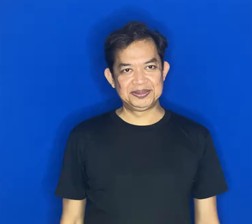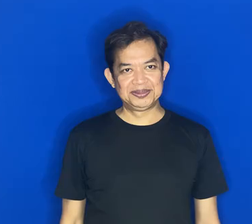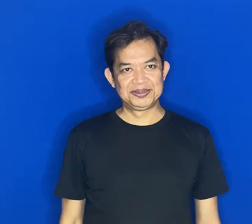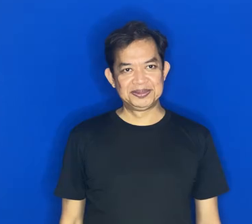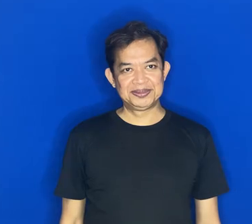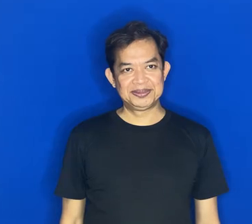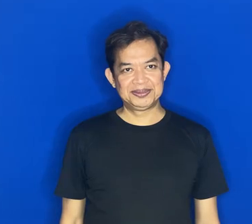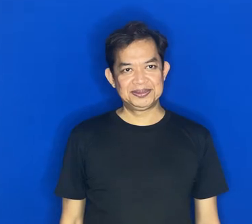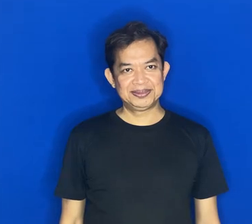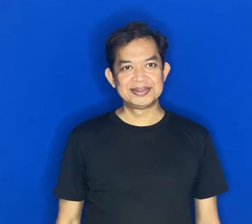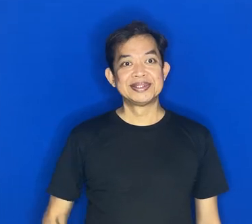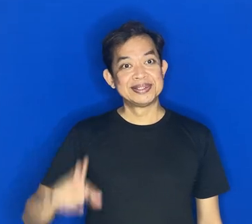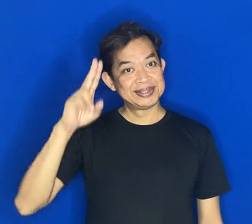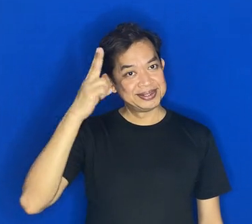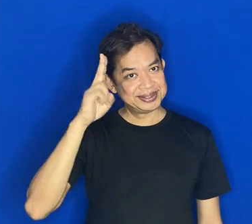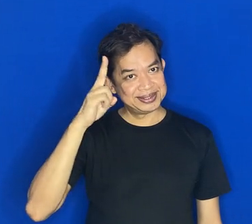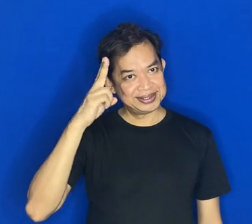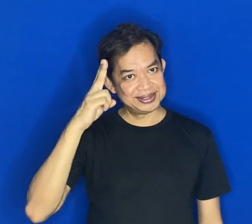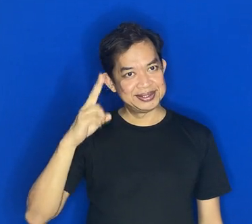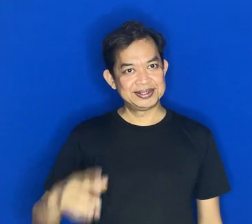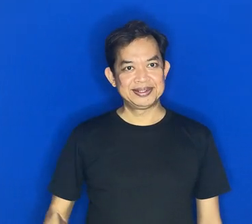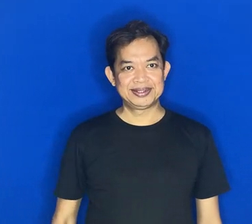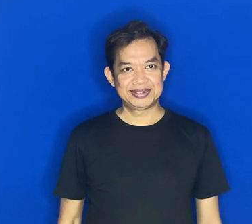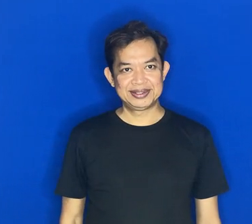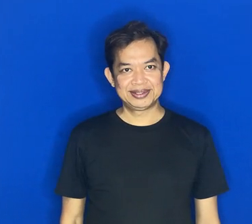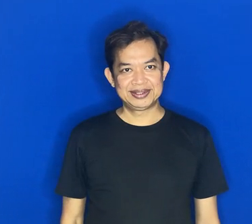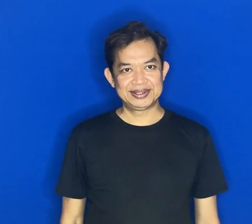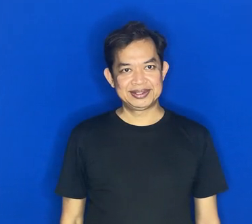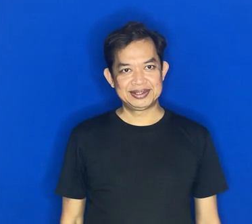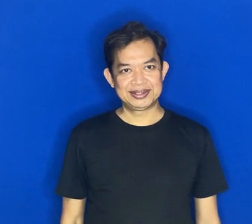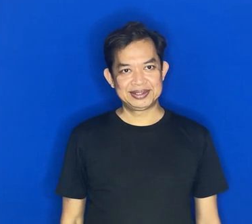uncle